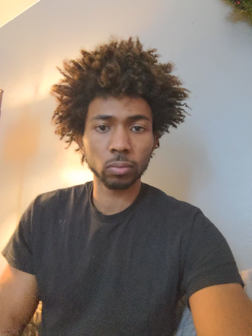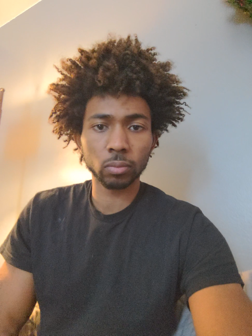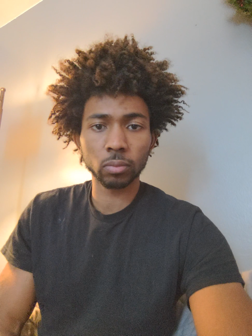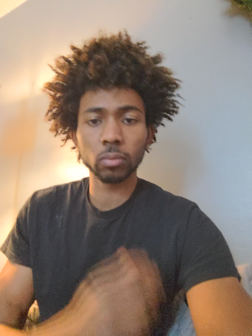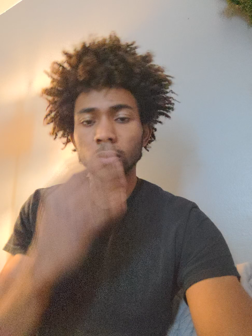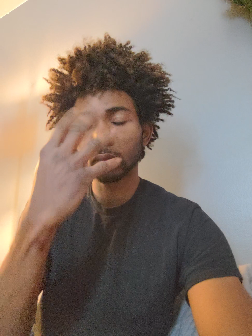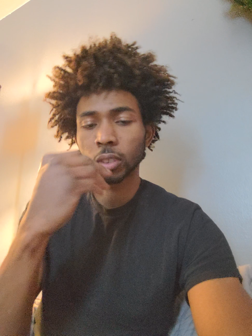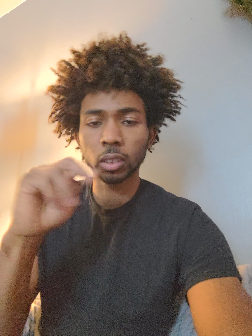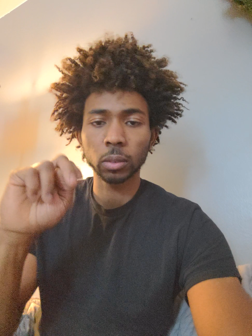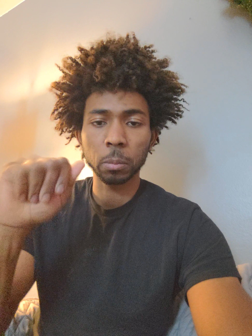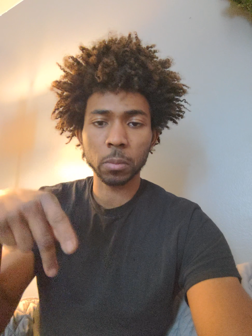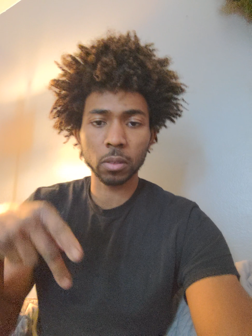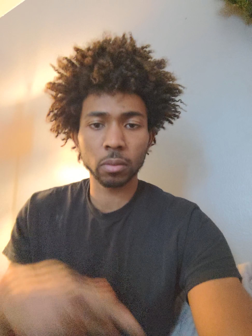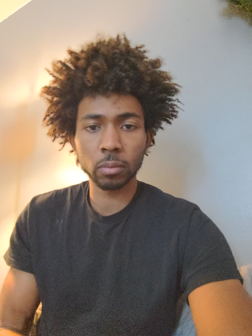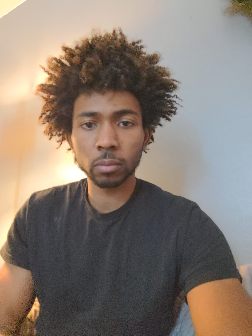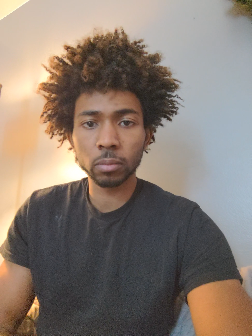nap